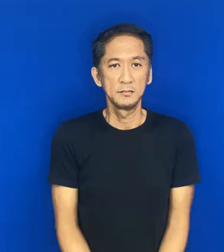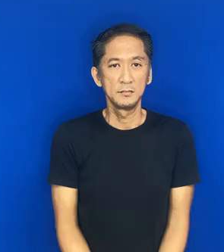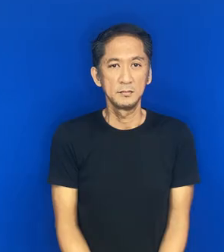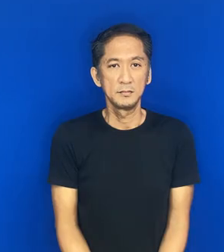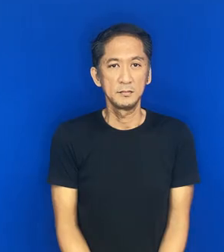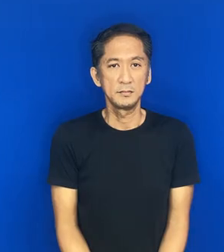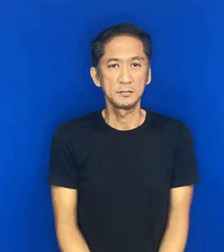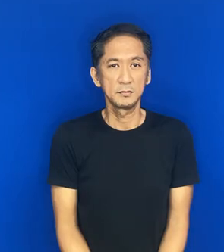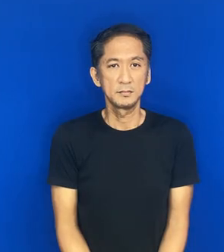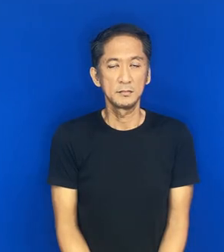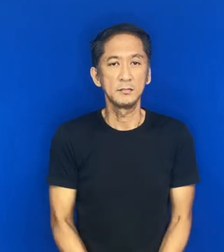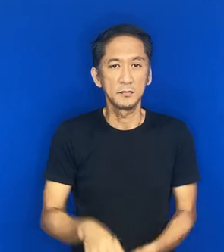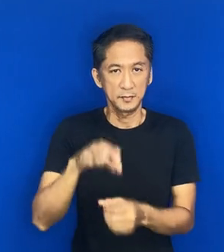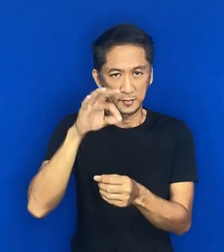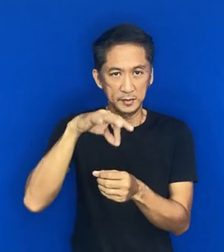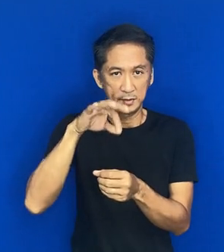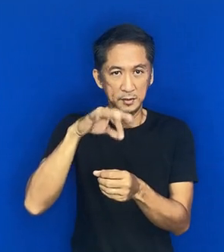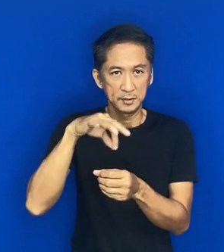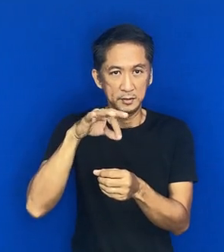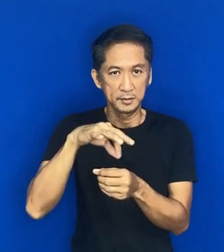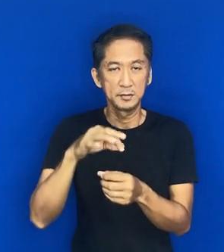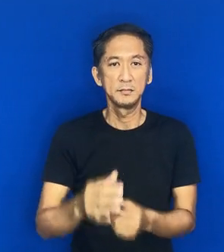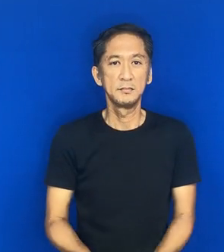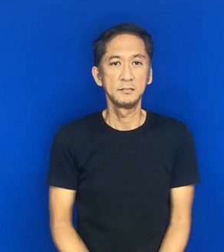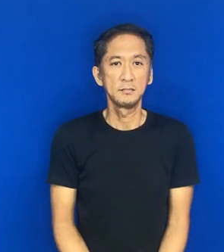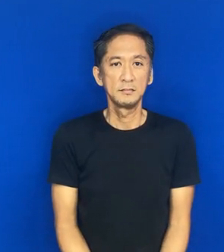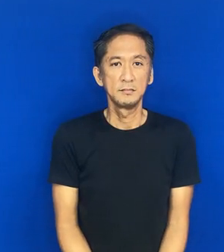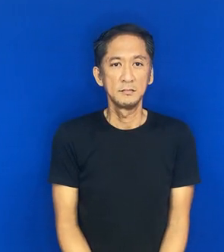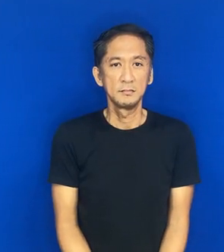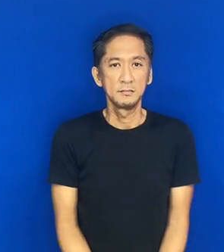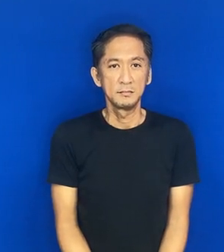tea